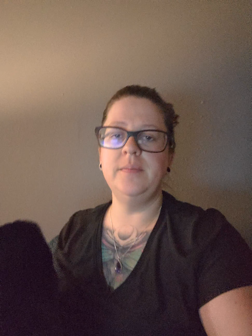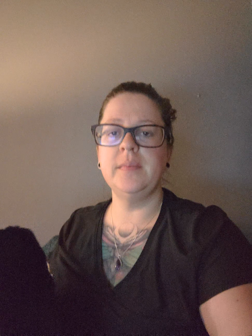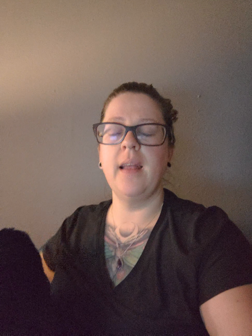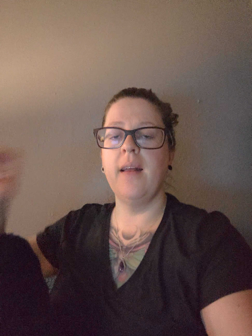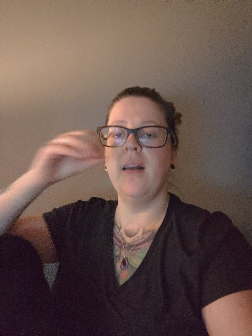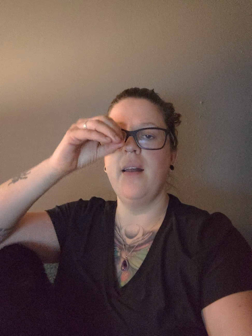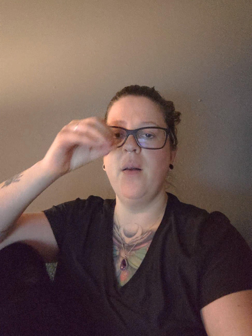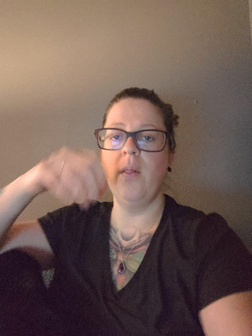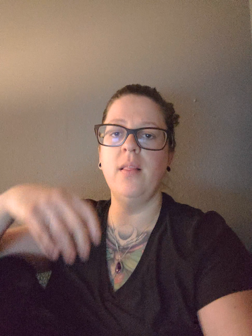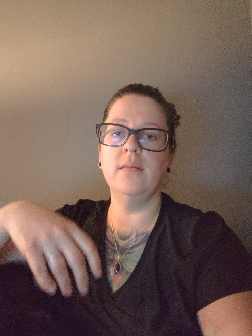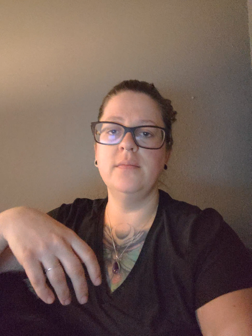owl